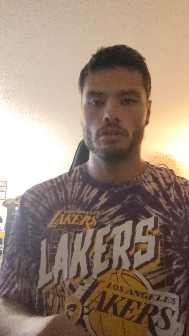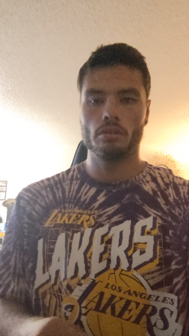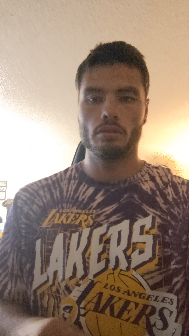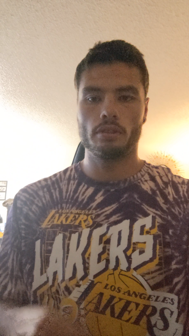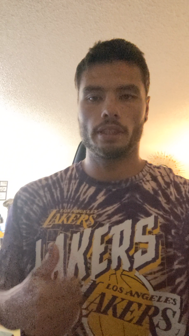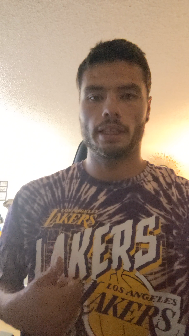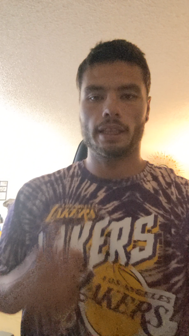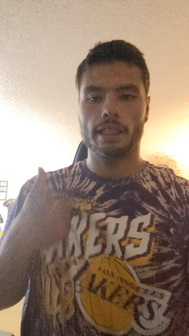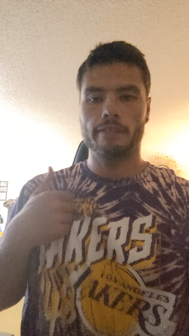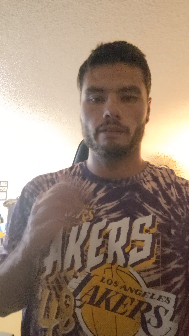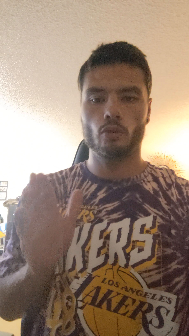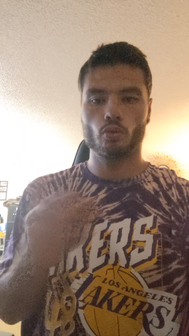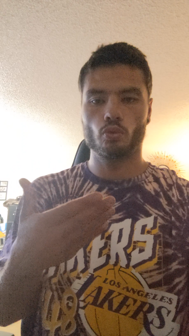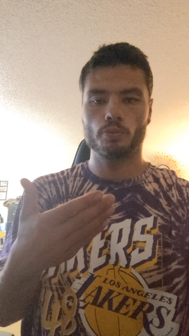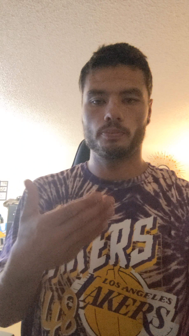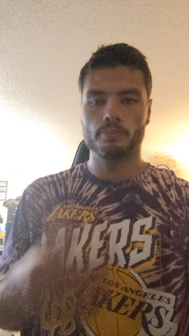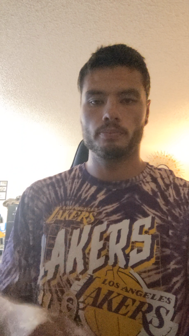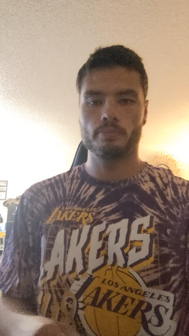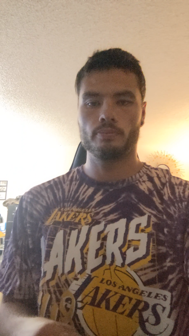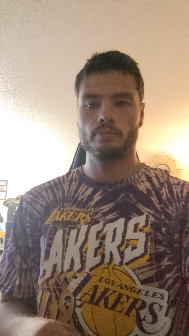living room